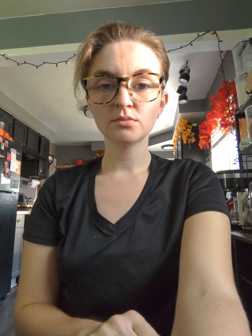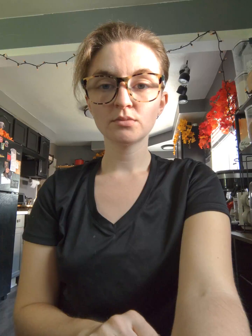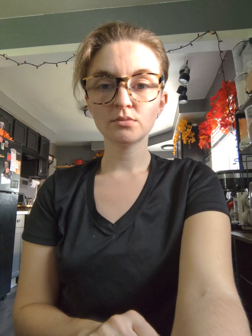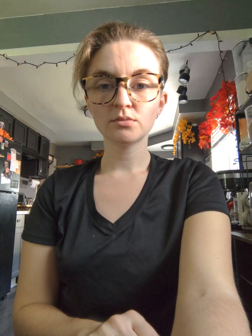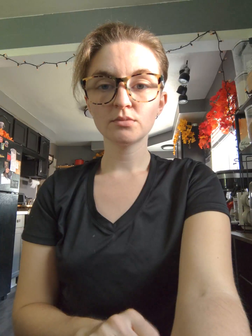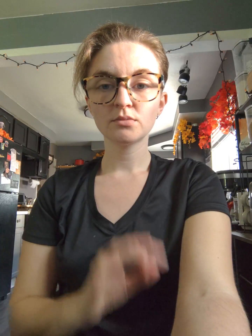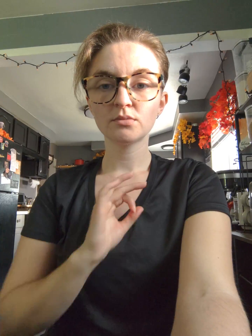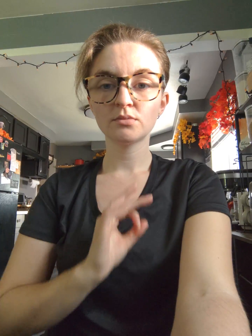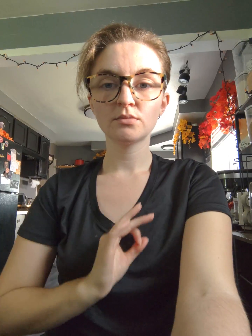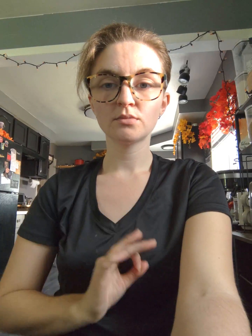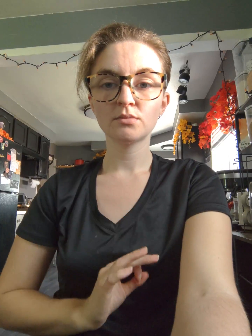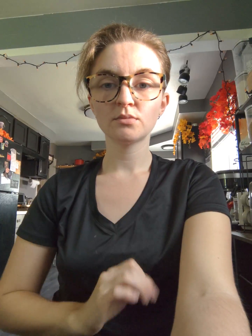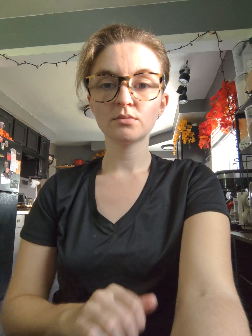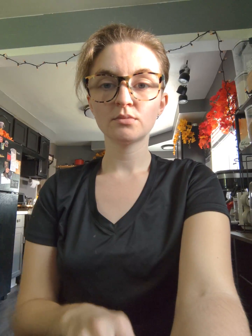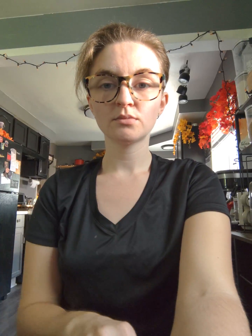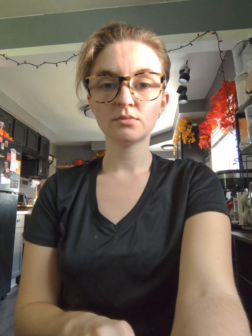button